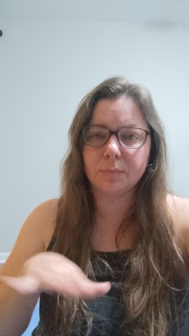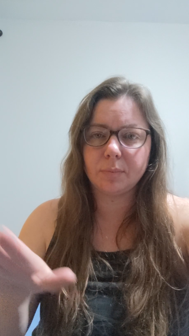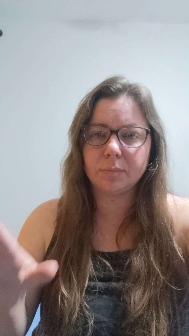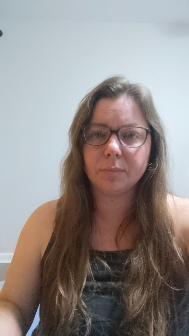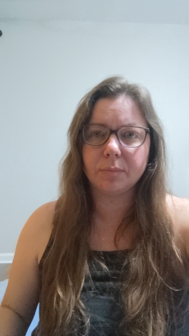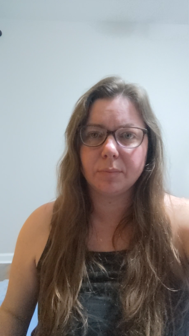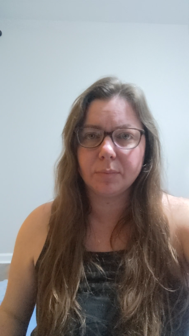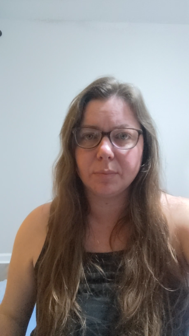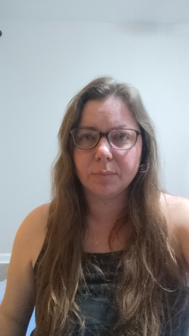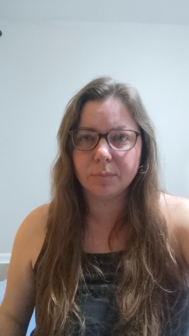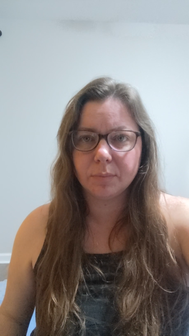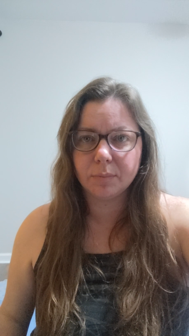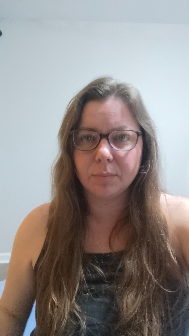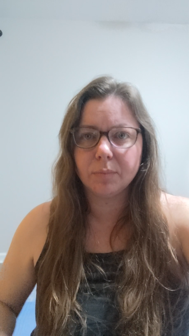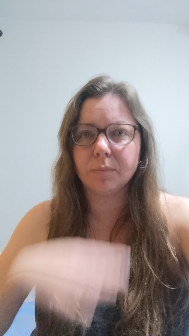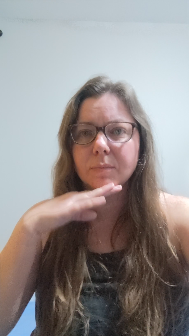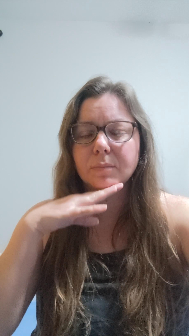full